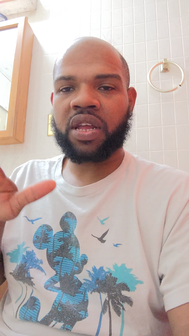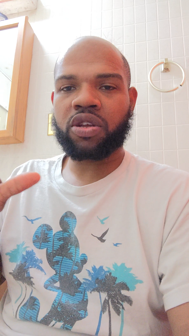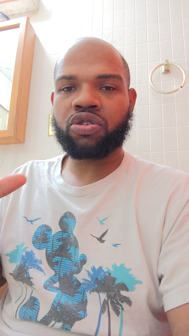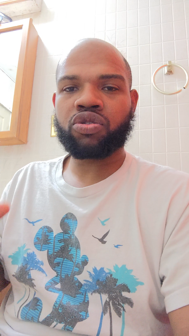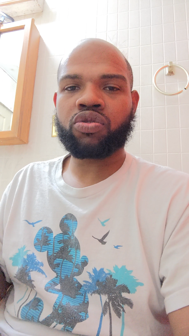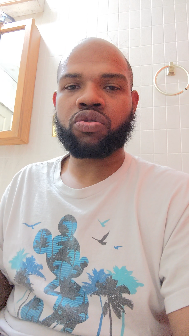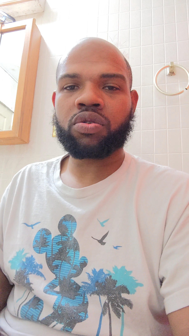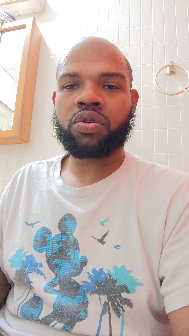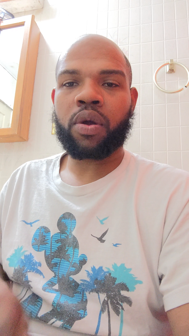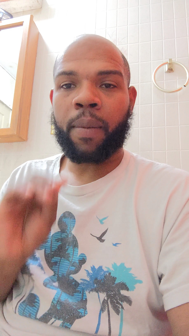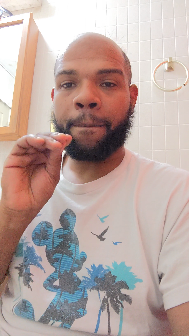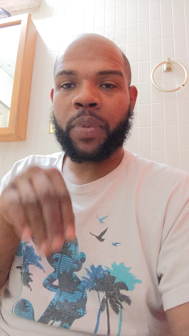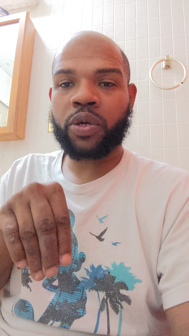put